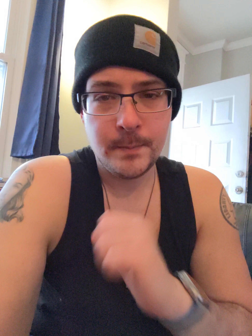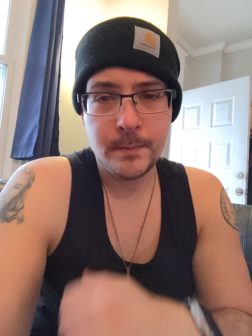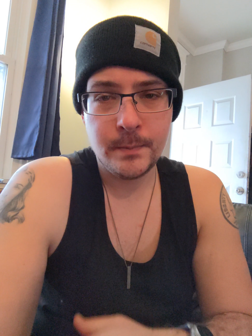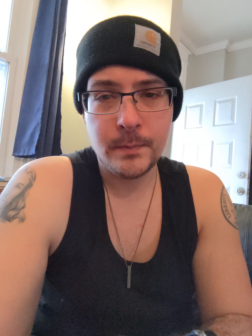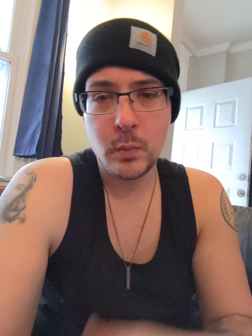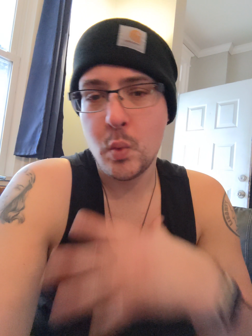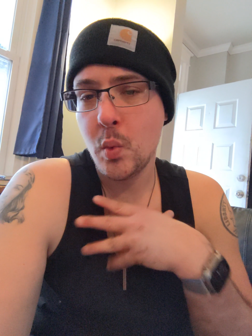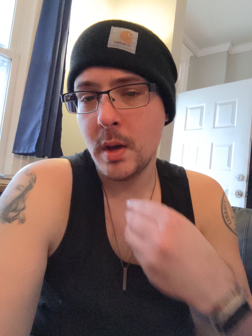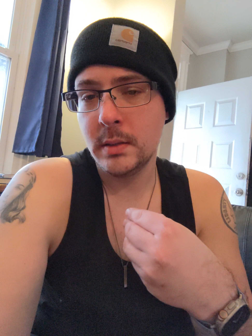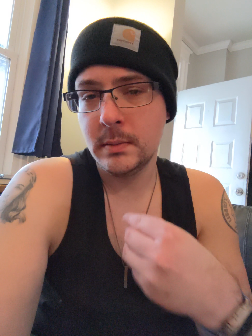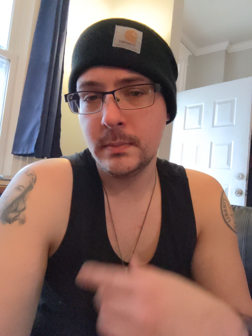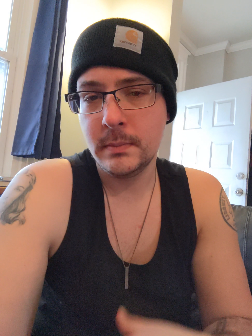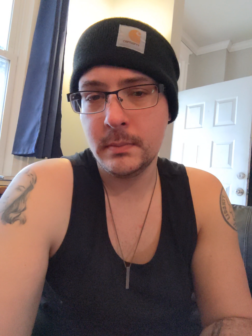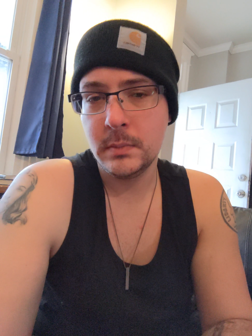white